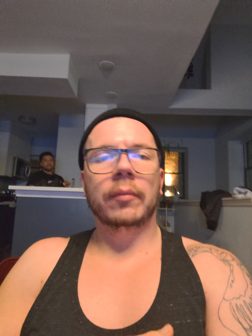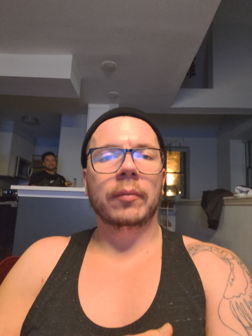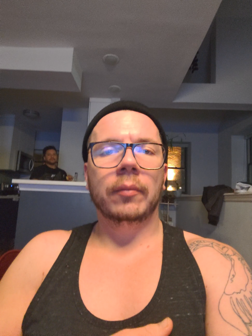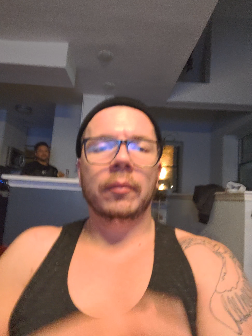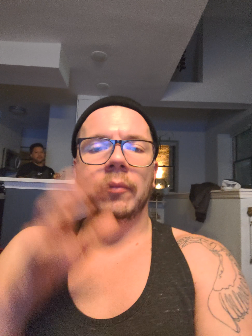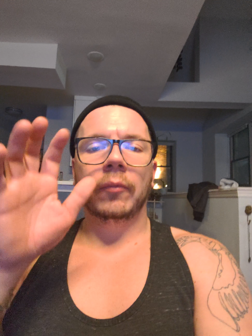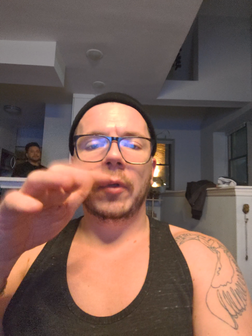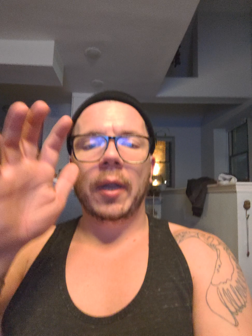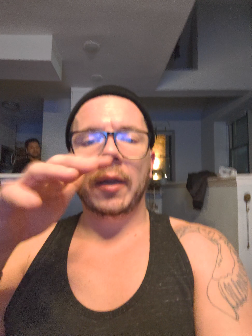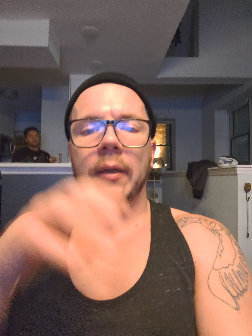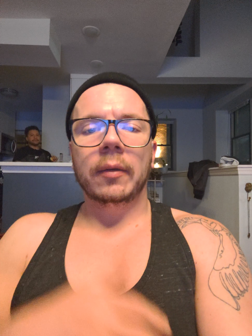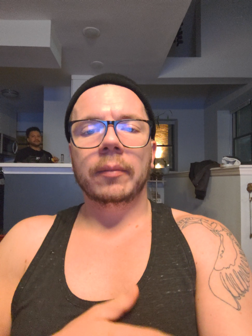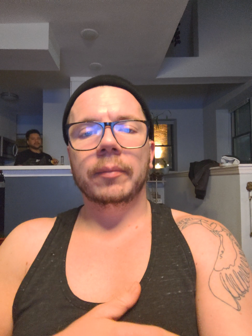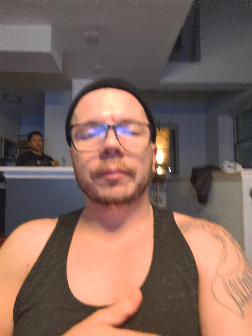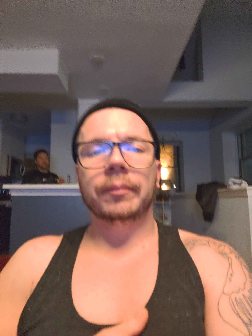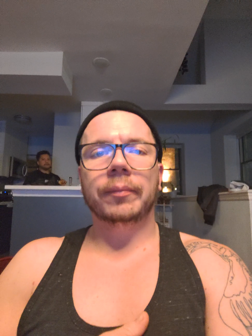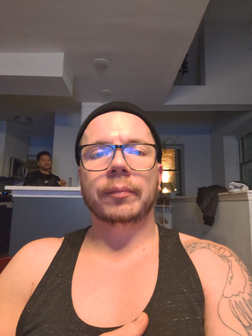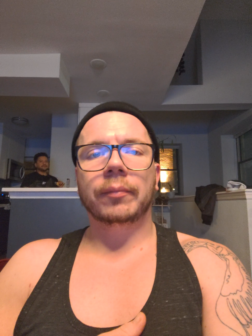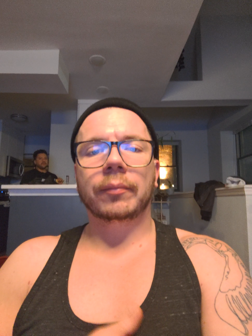rain